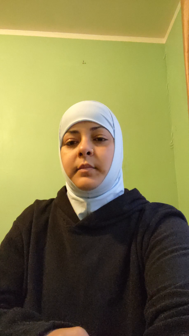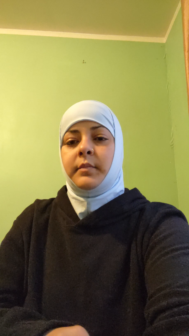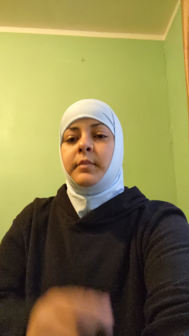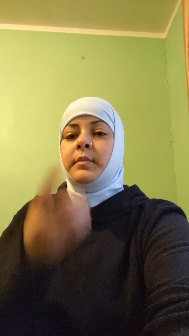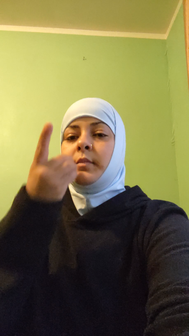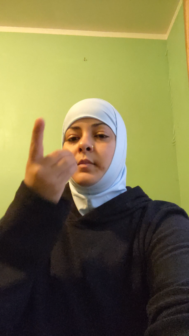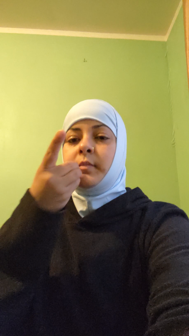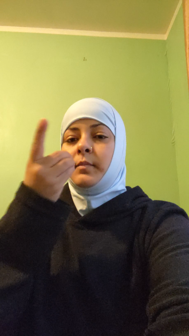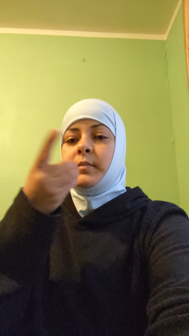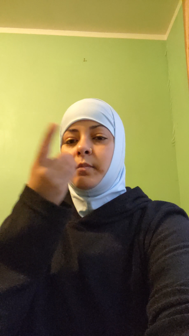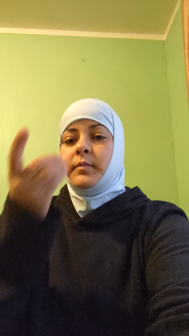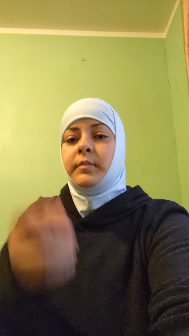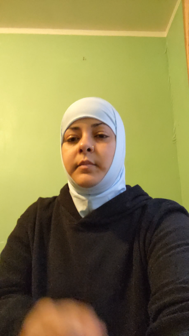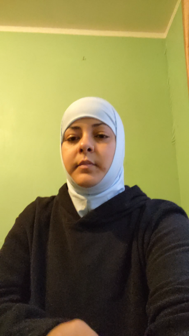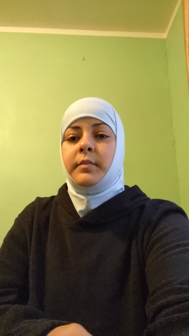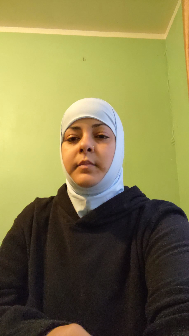dinner